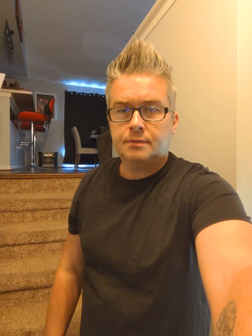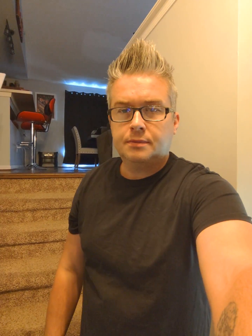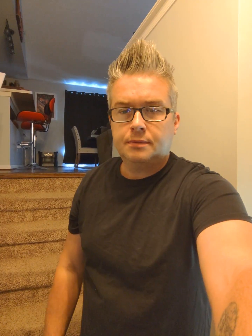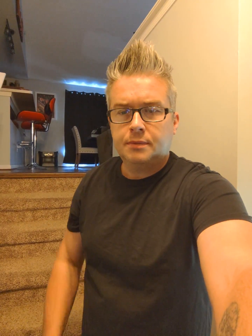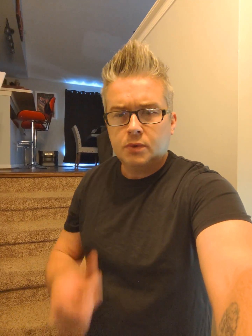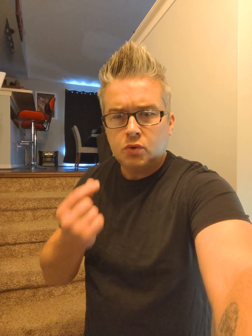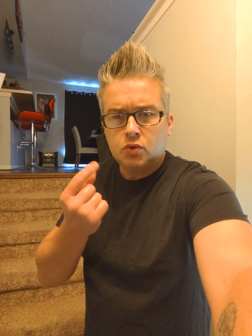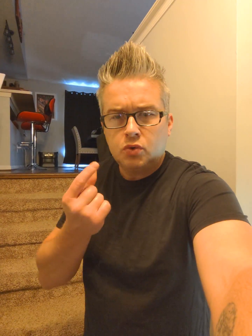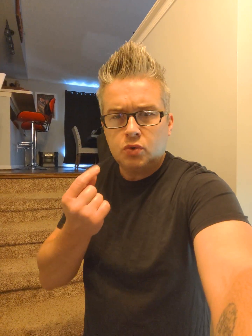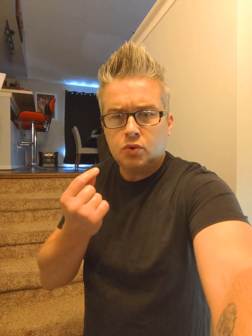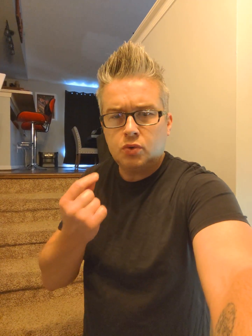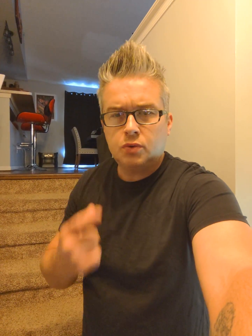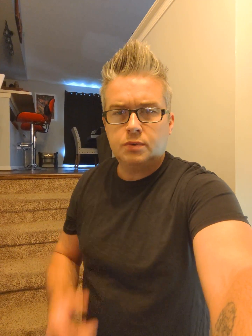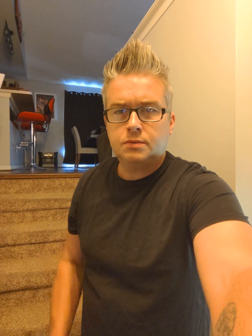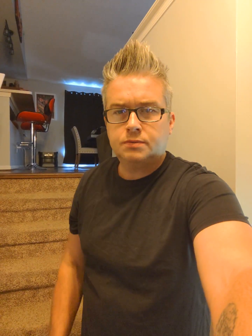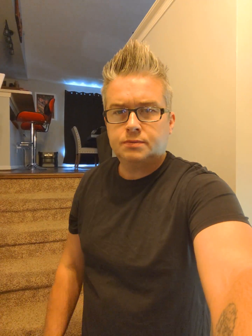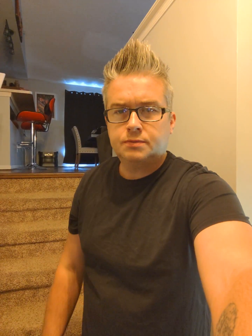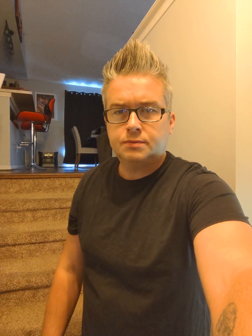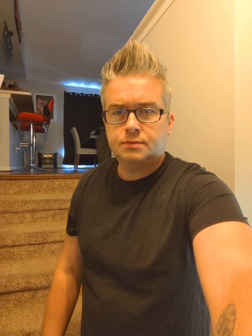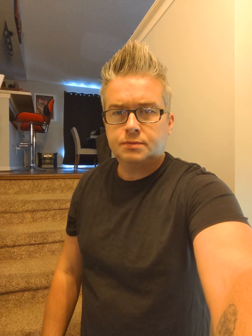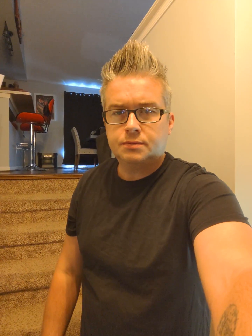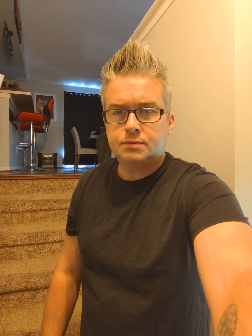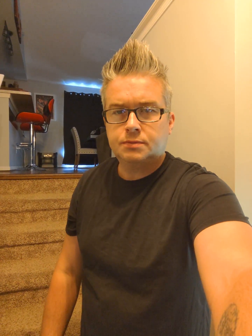do